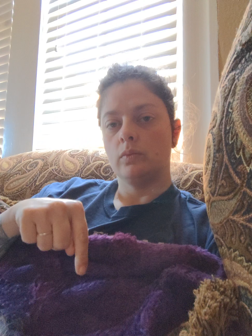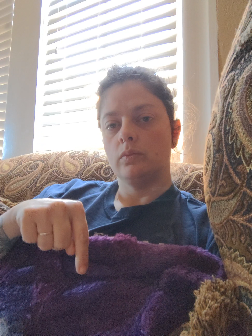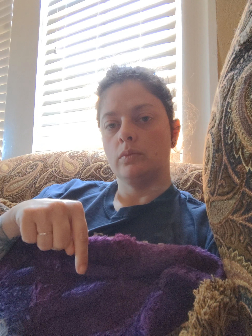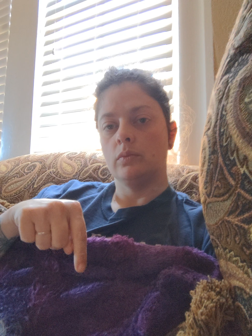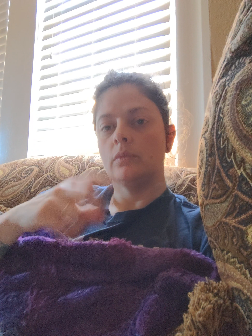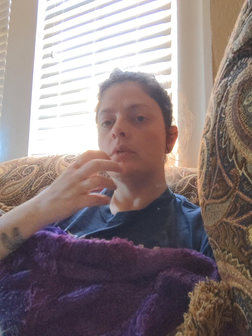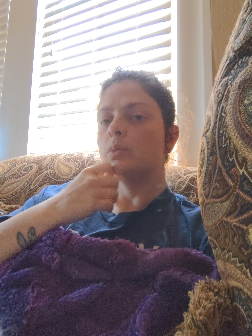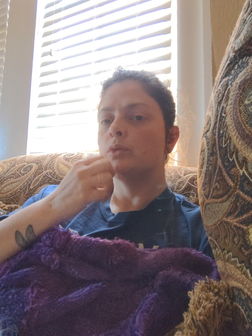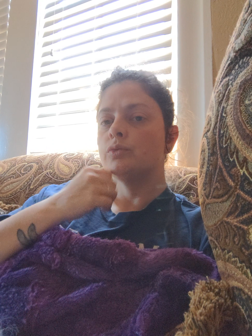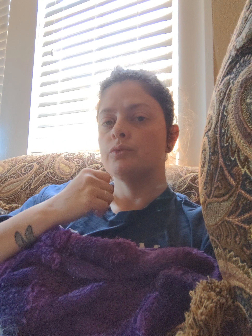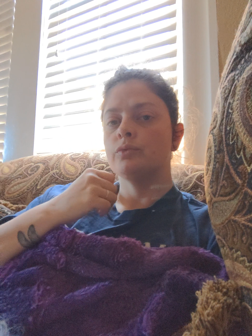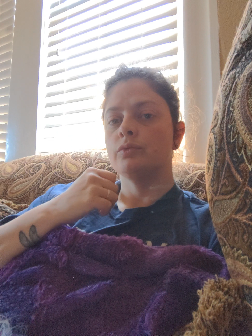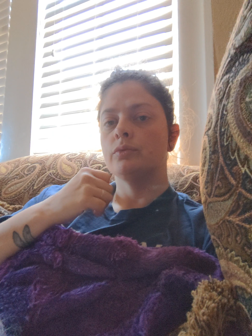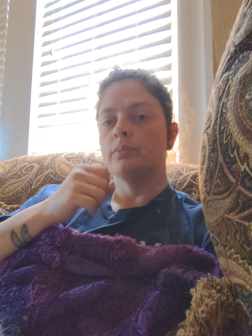underwear